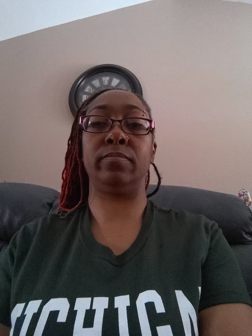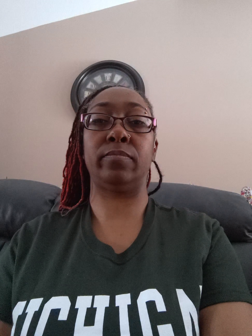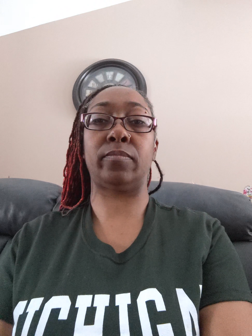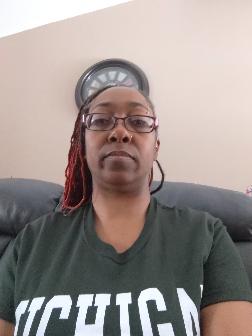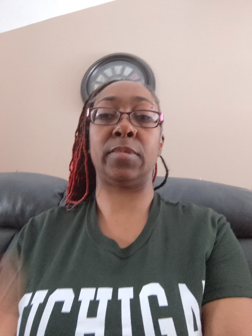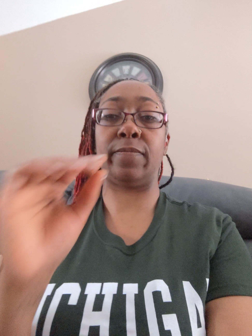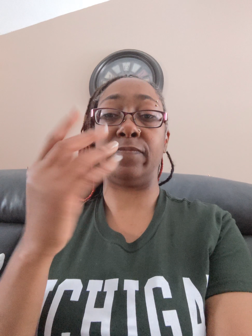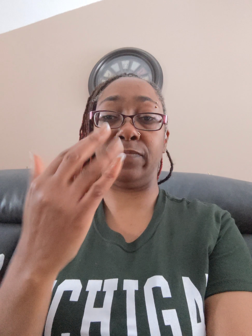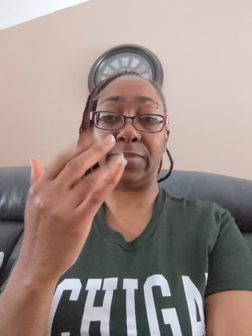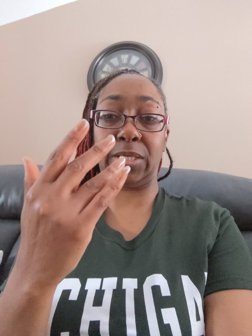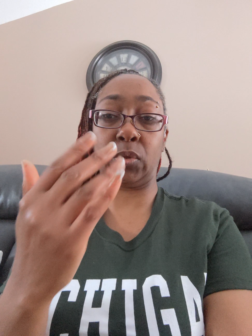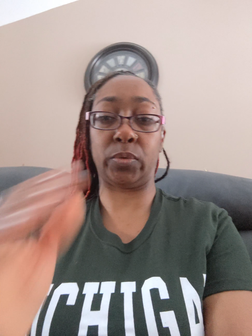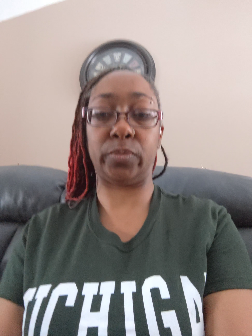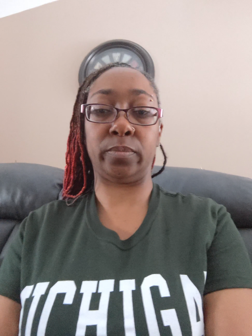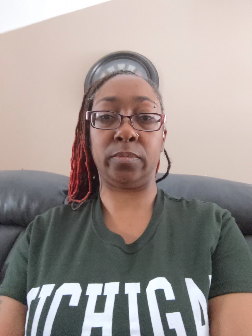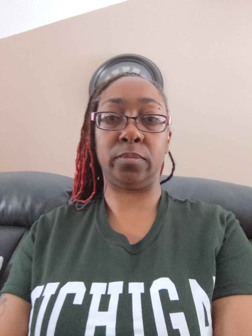finger